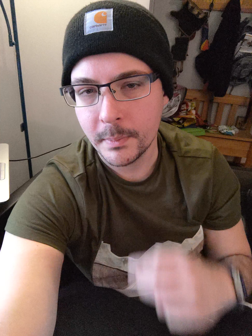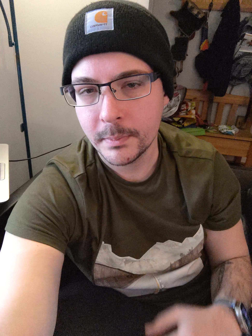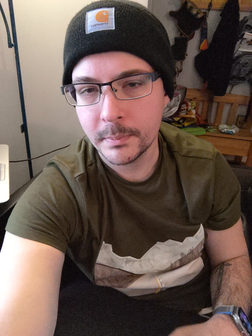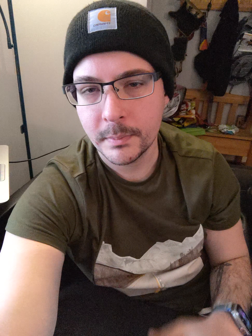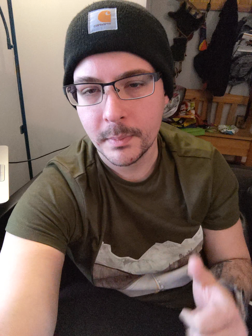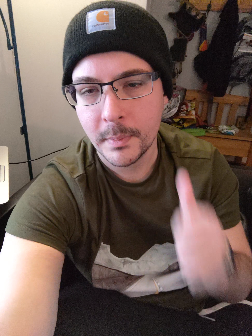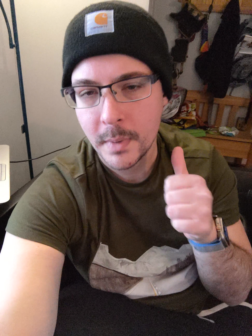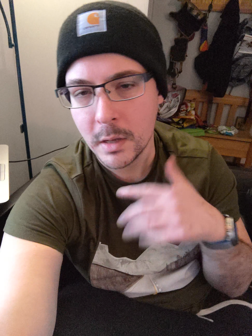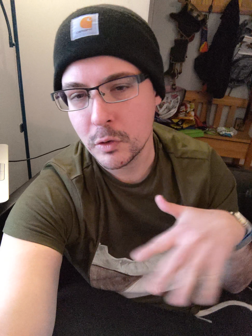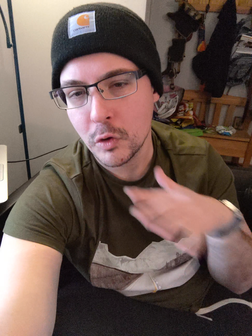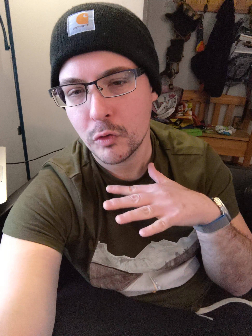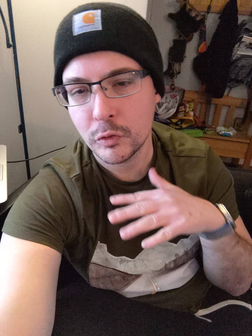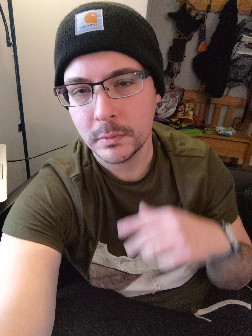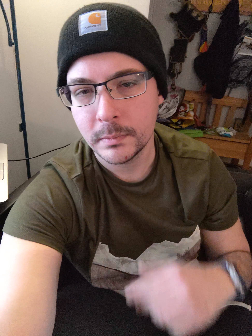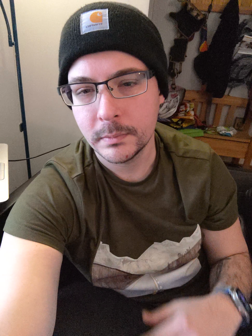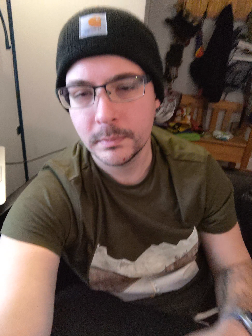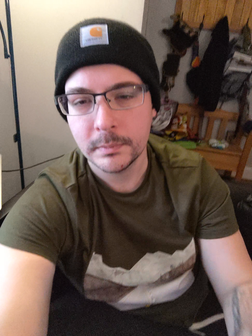backyard